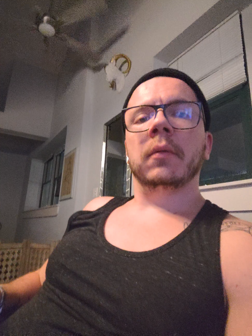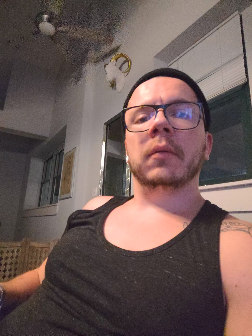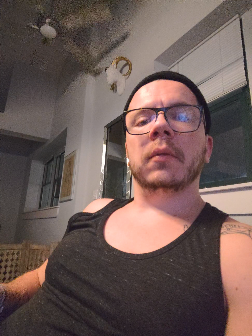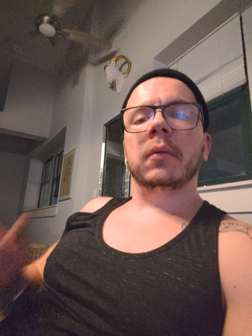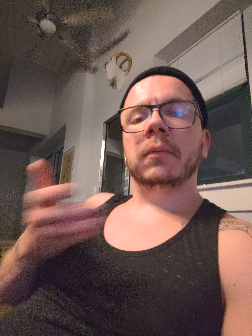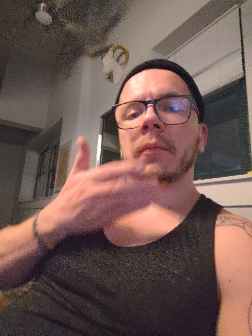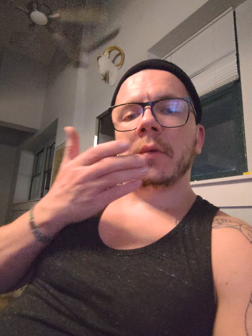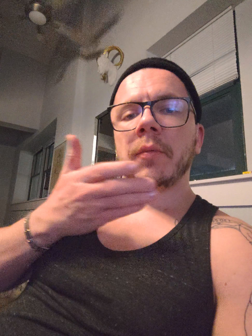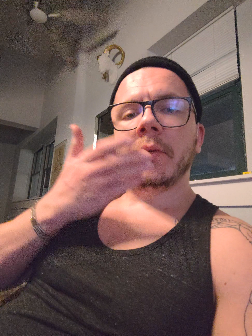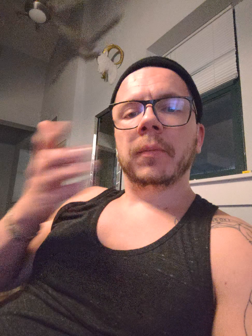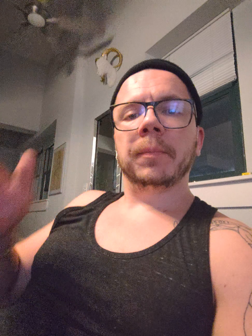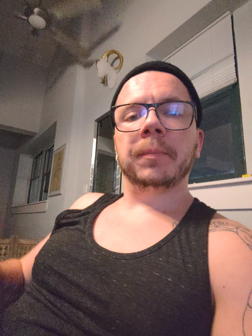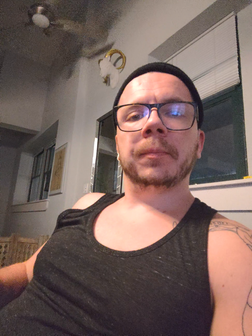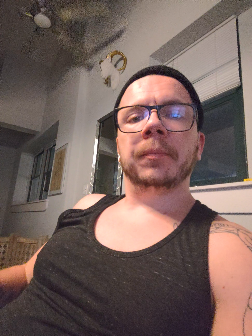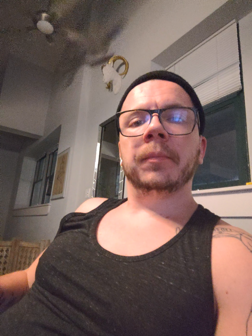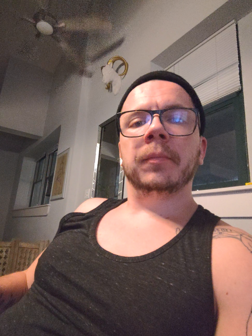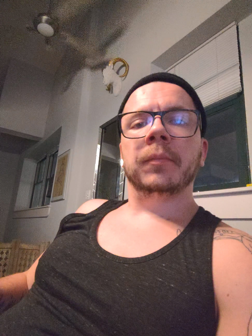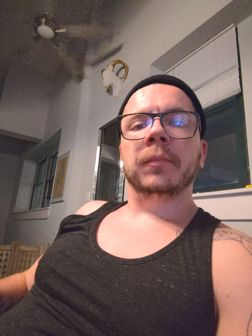cereal